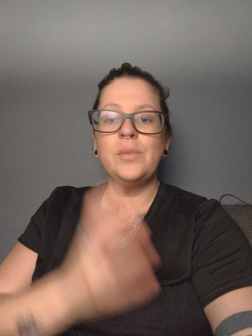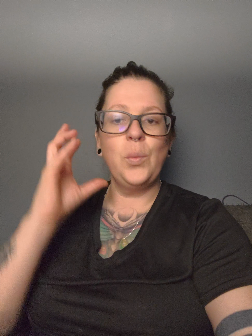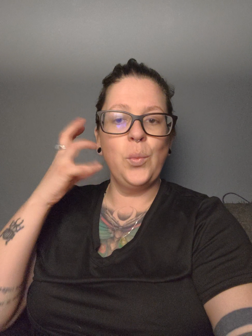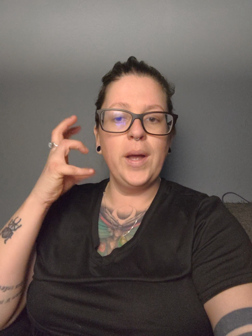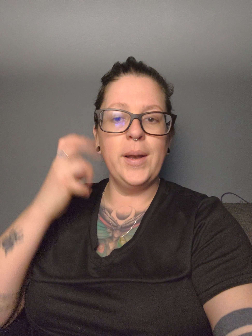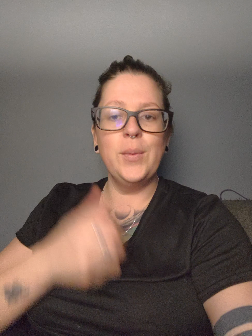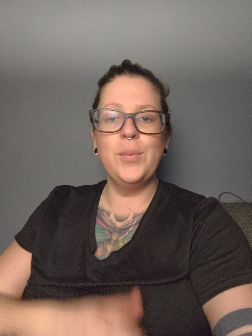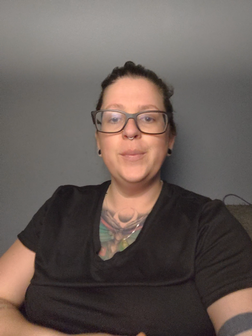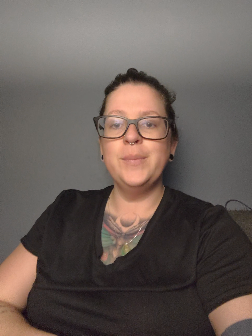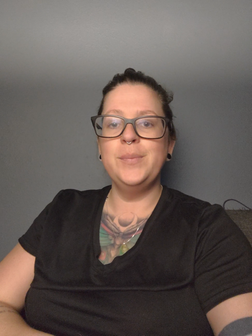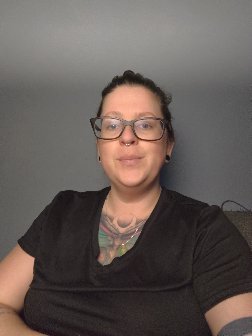radio